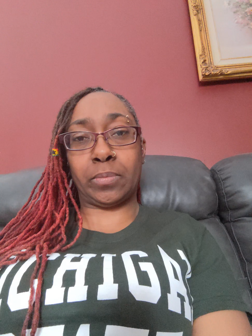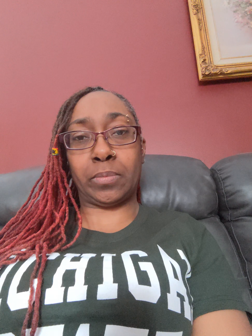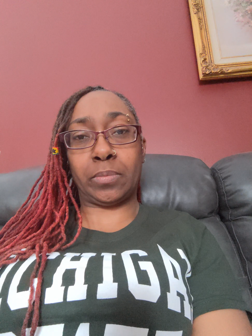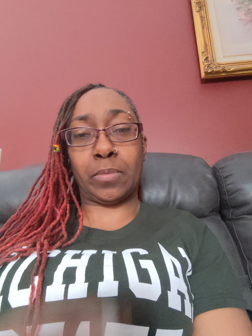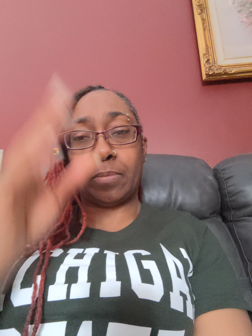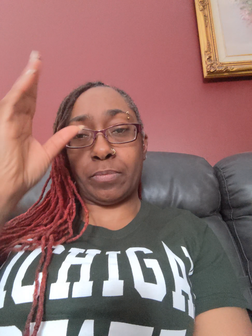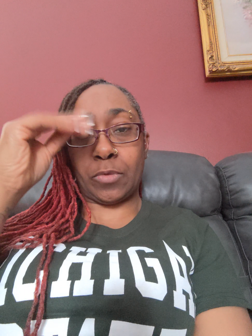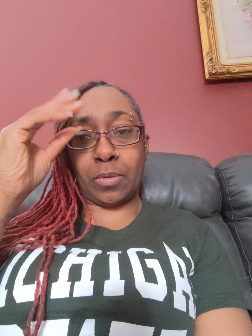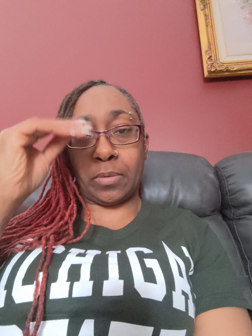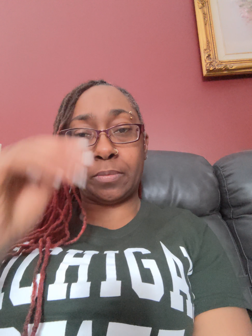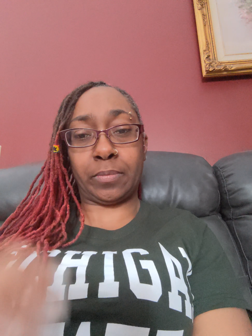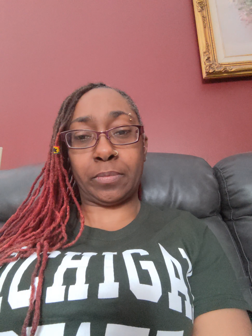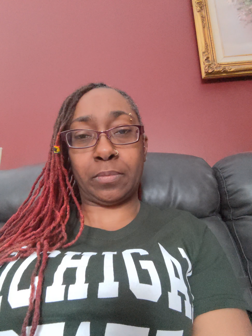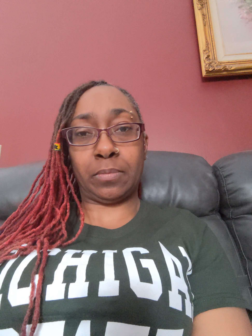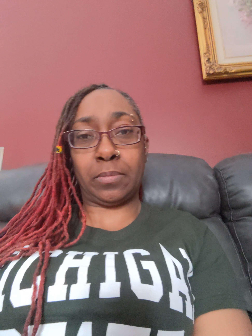boy